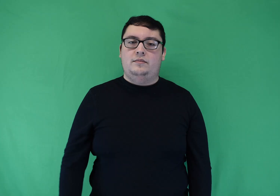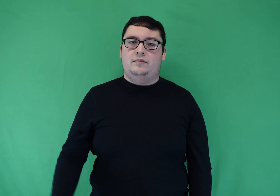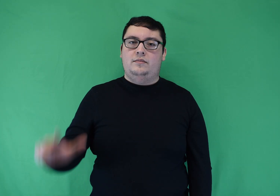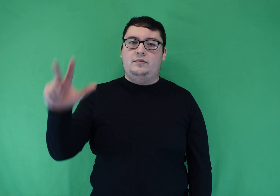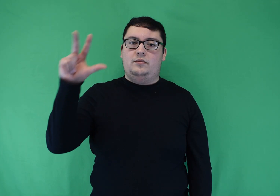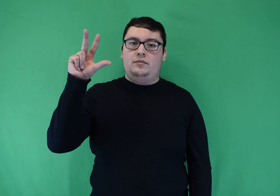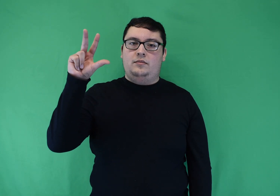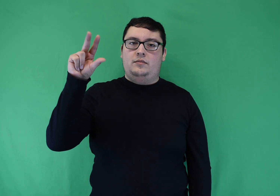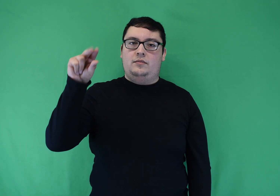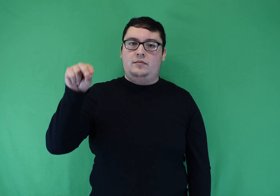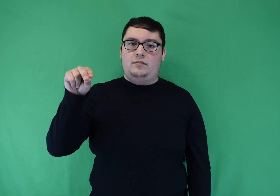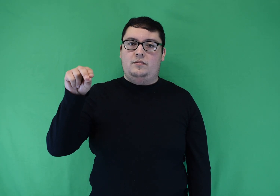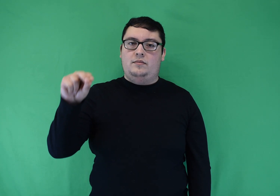no